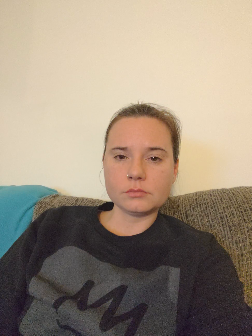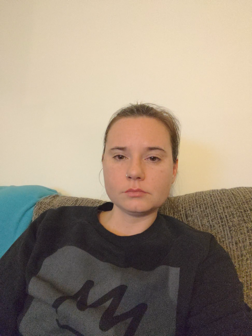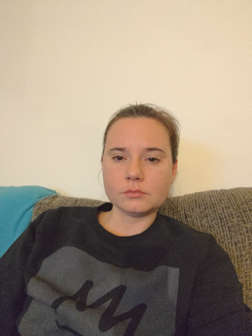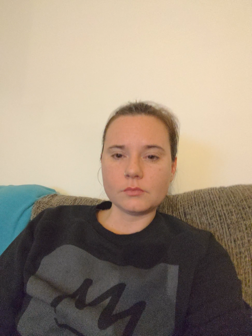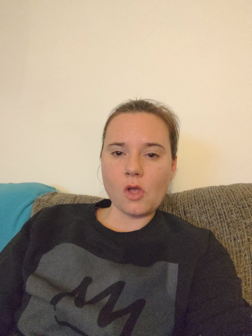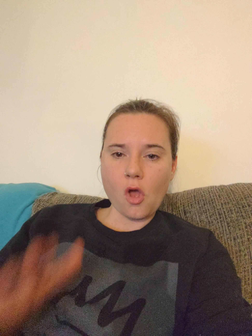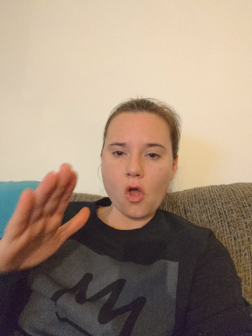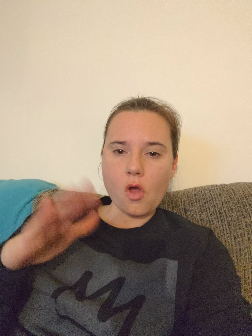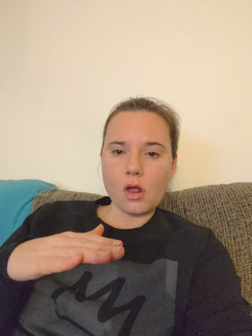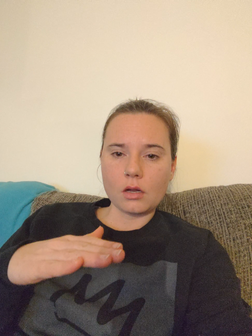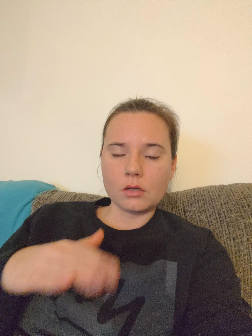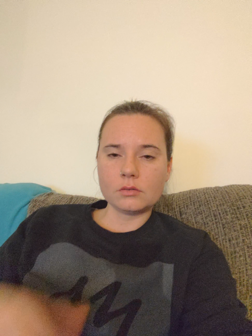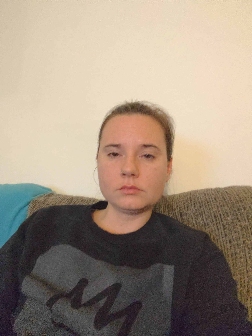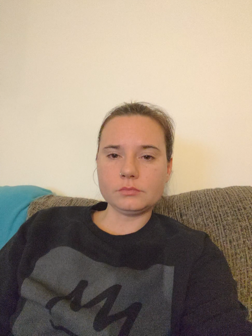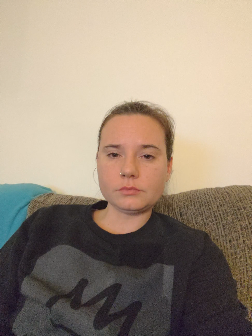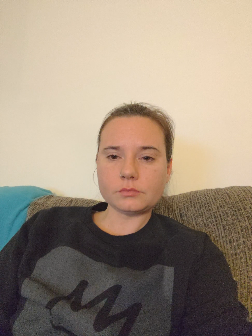on